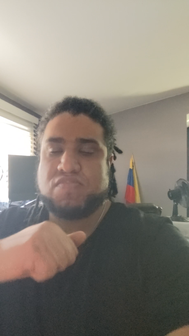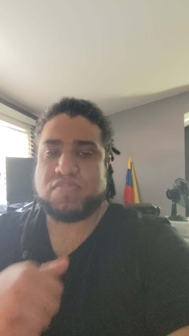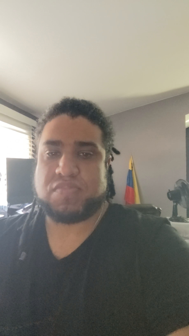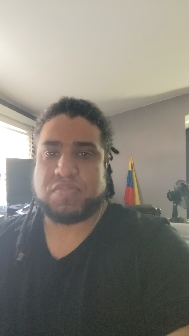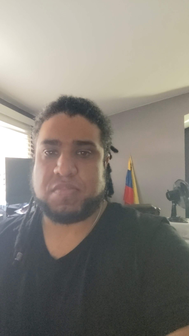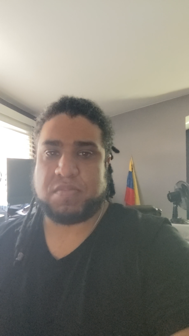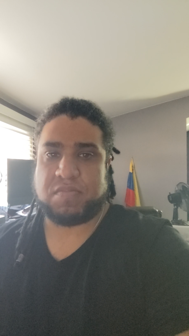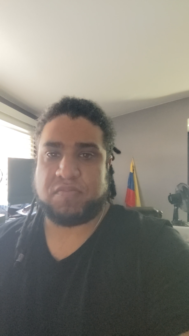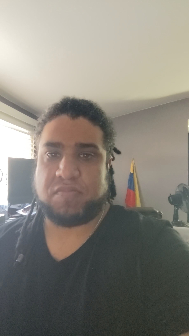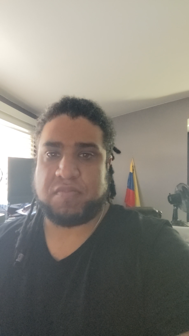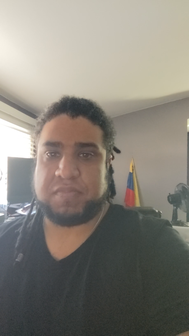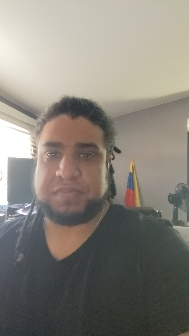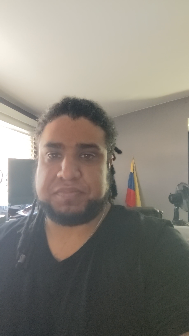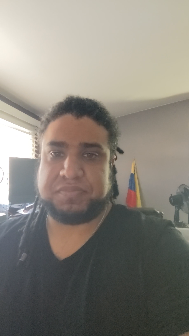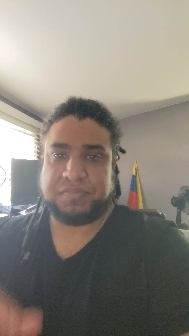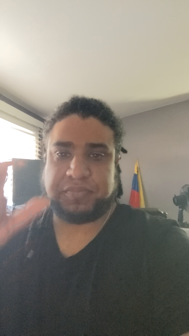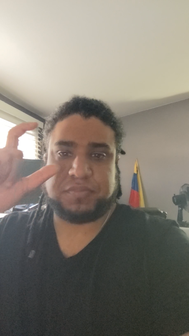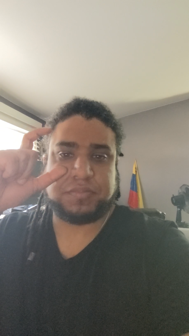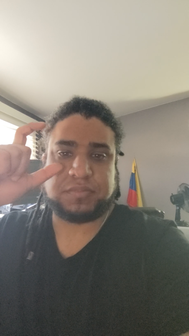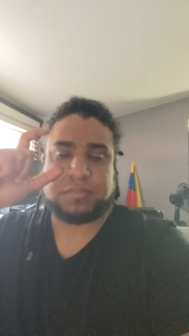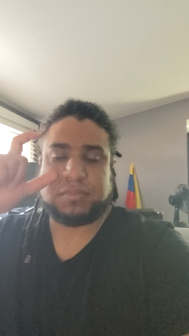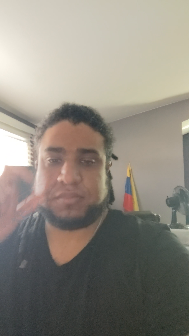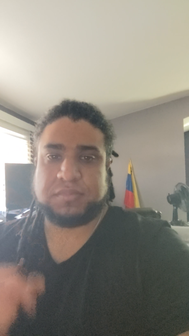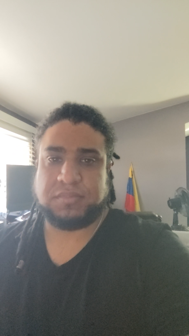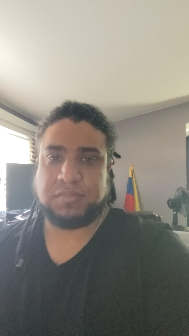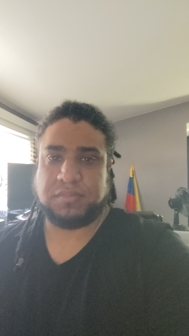glasses